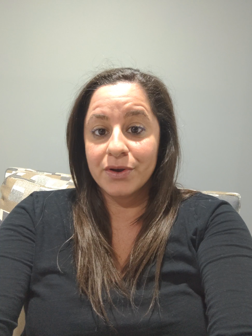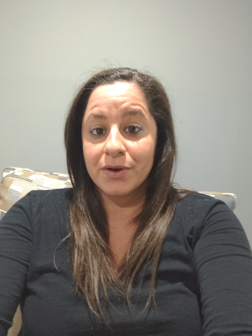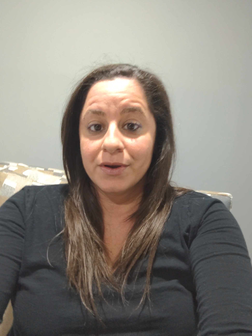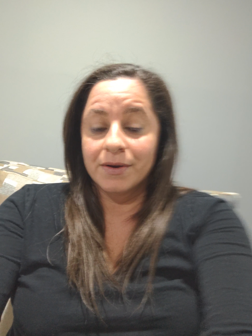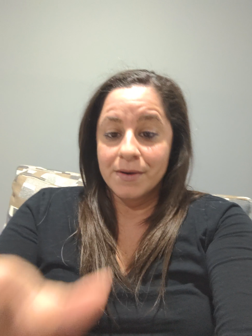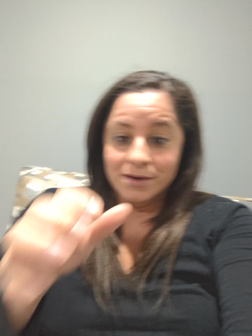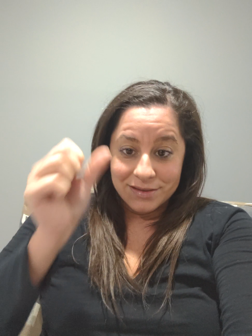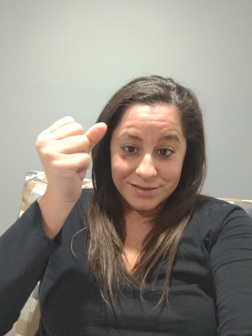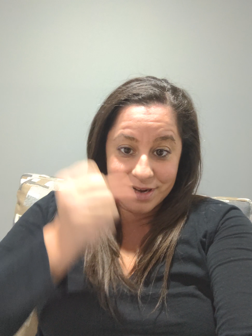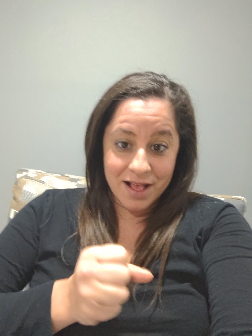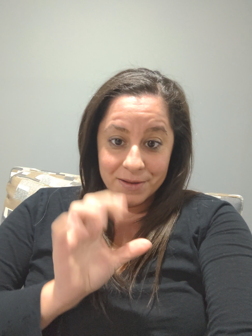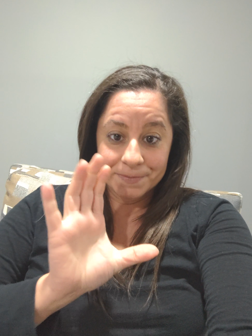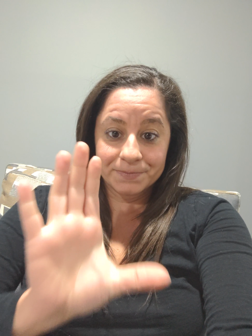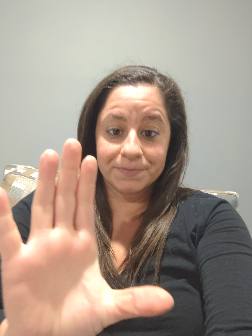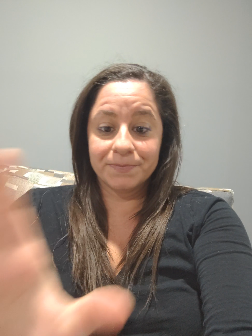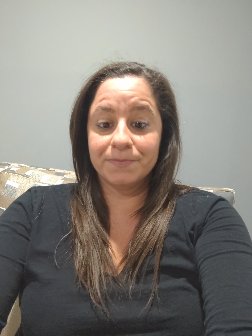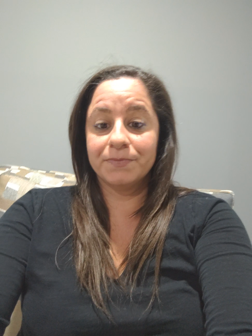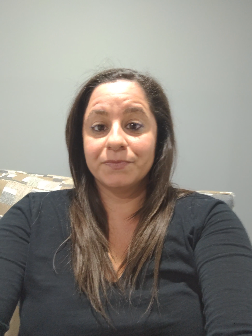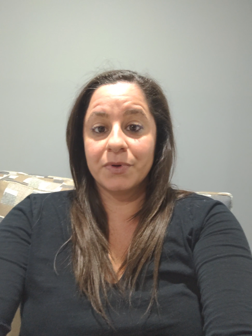mitten